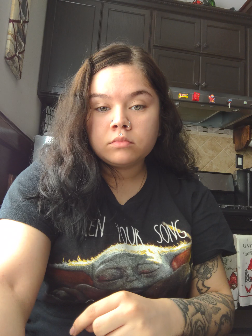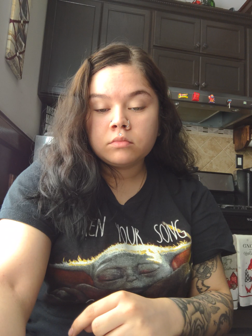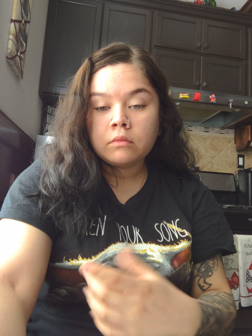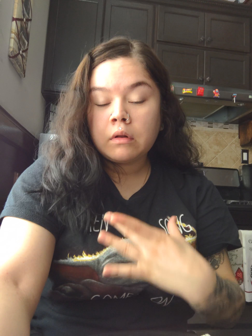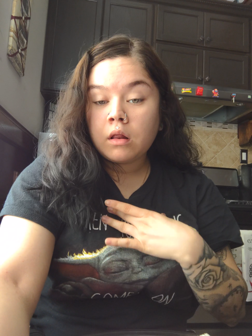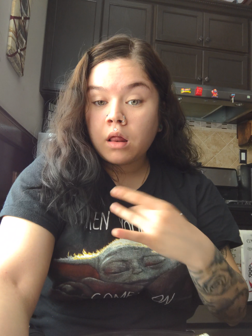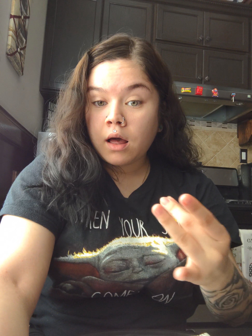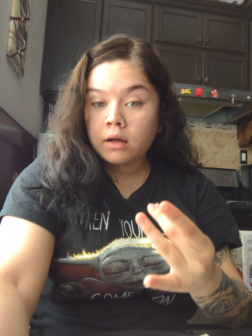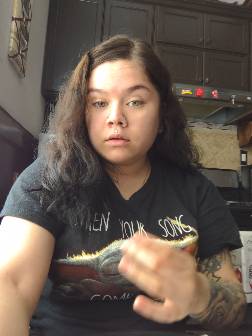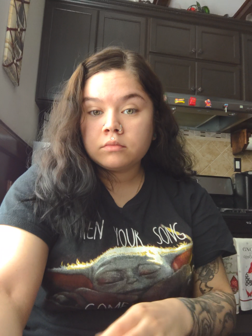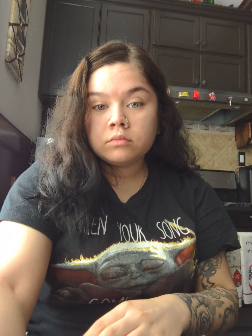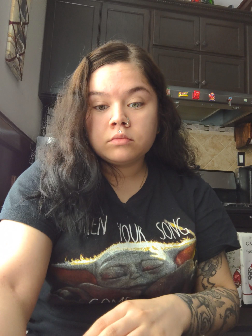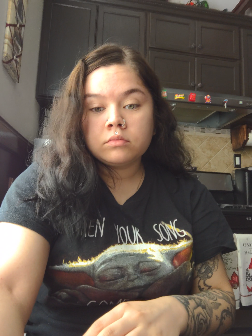like